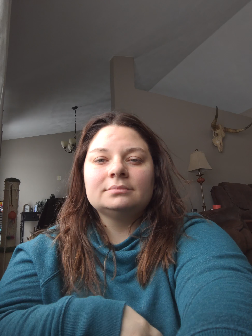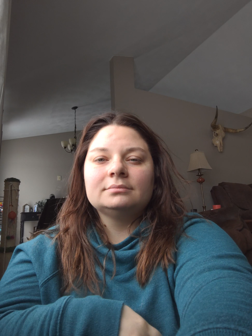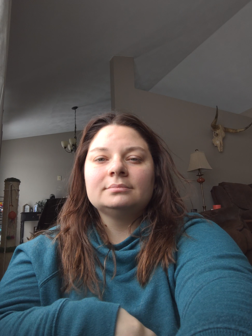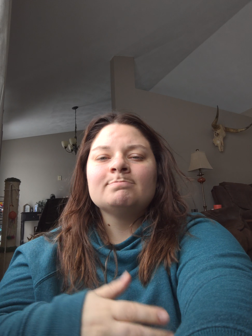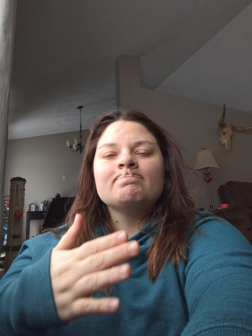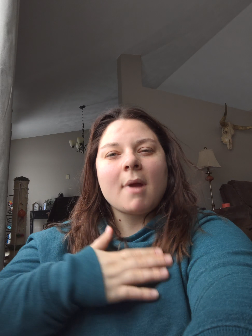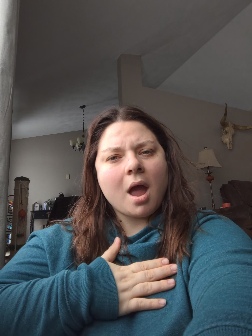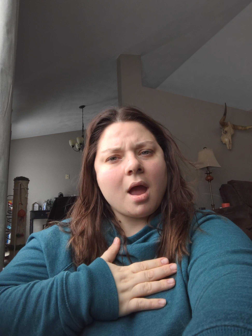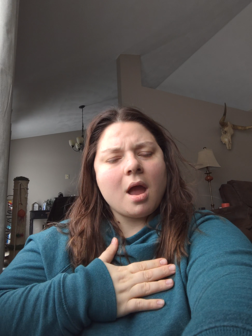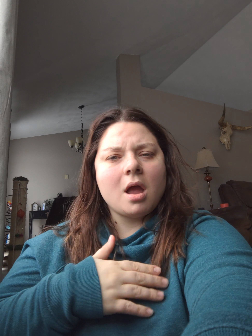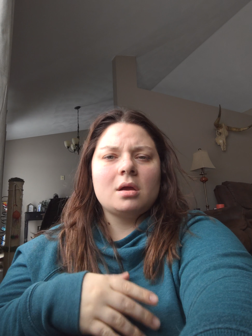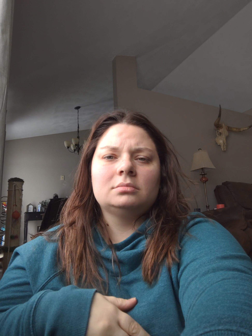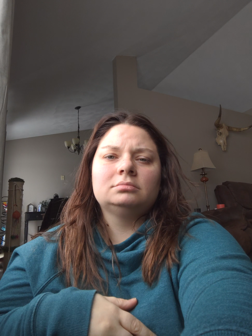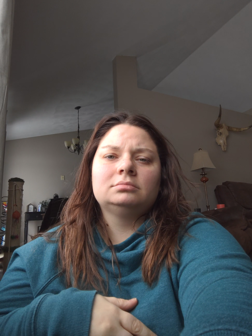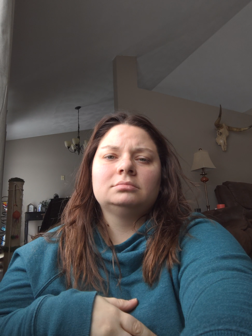my